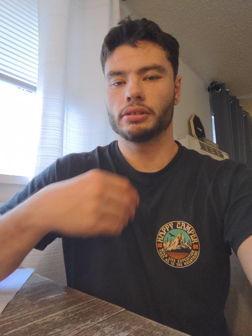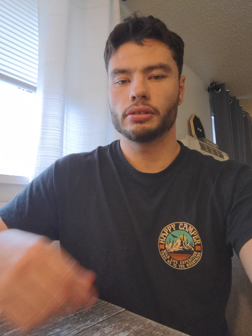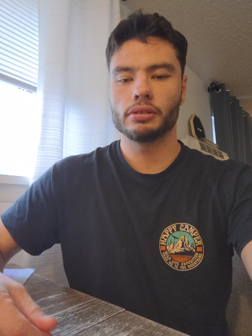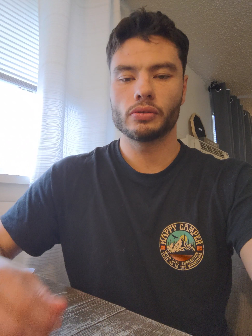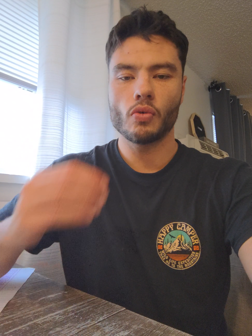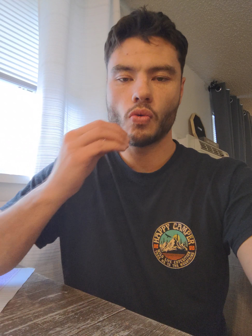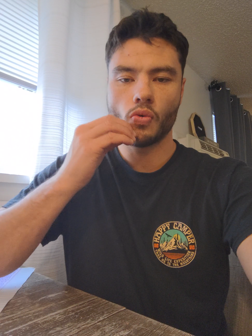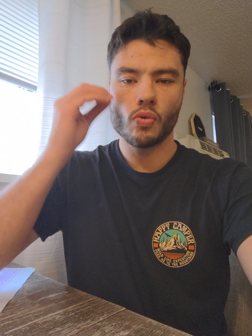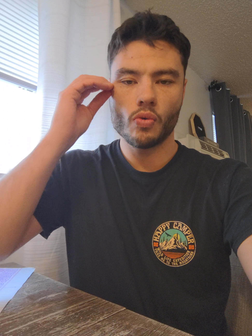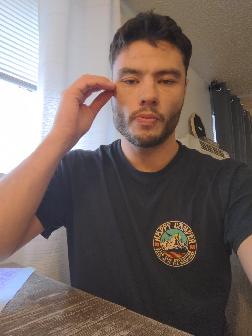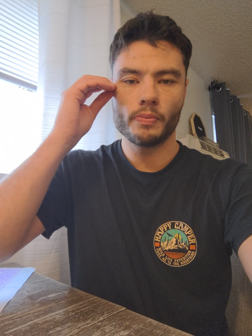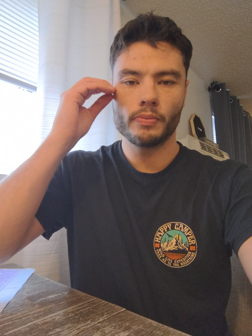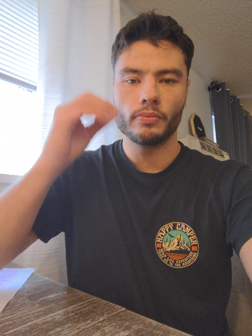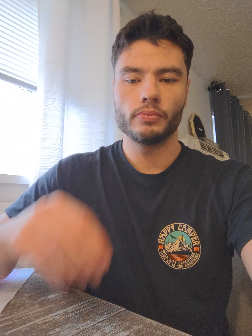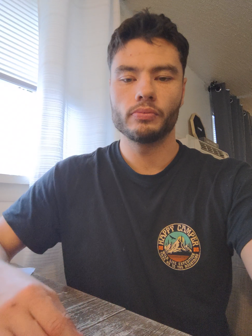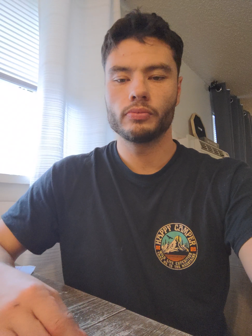home